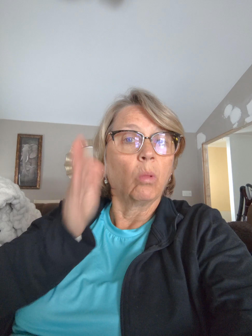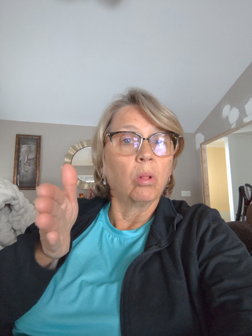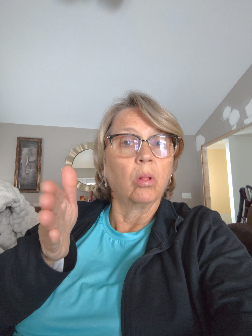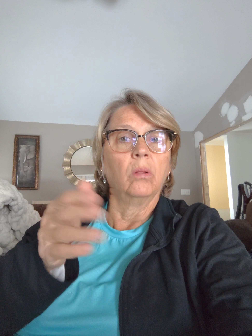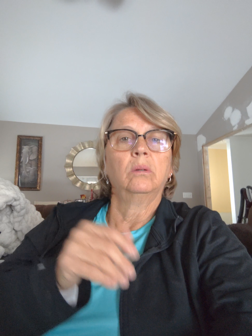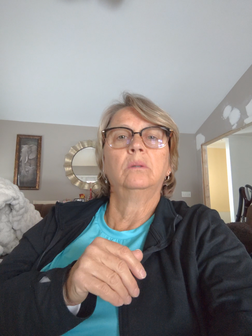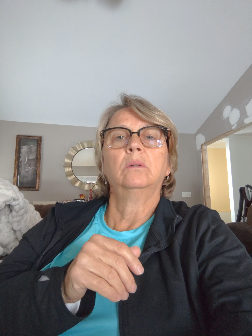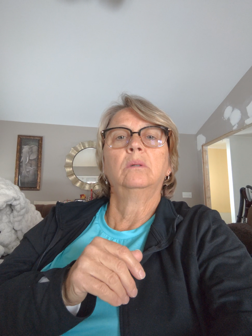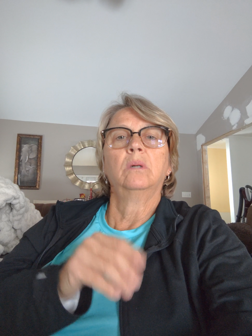will